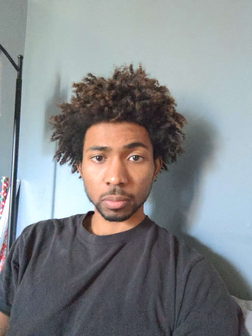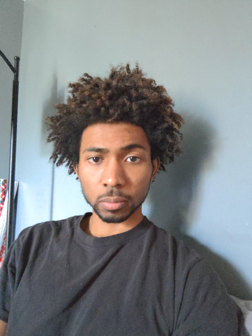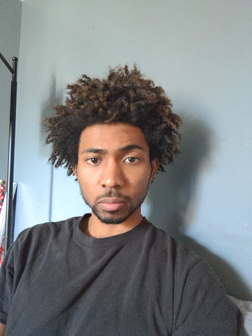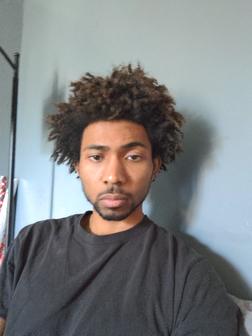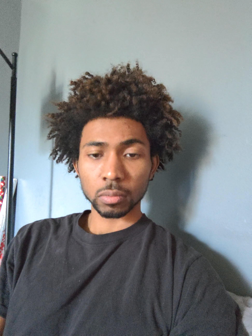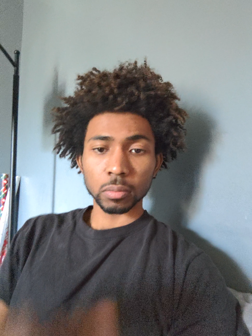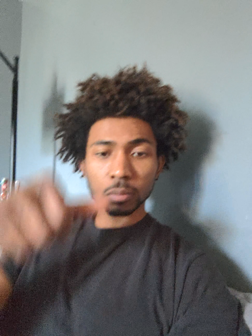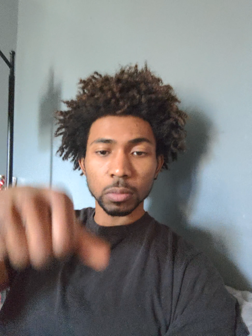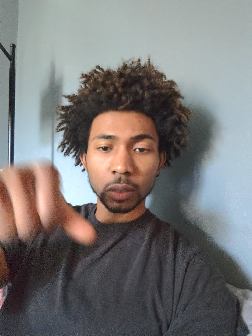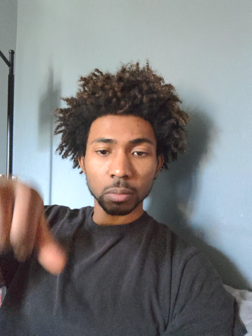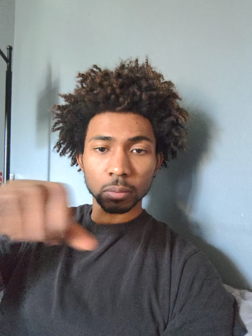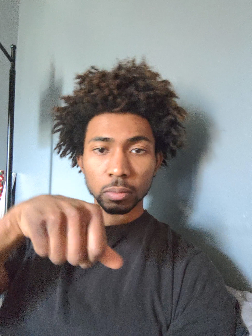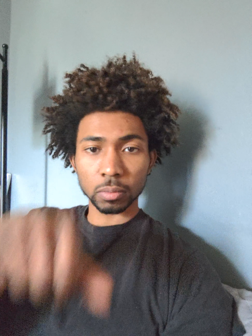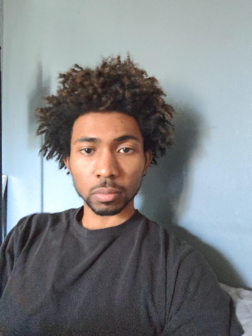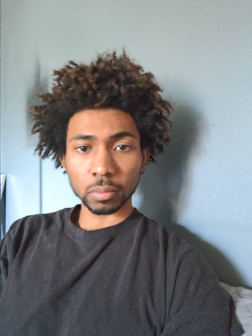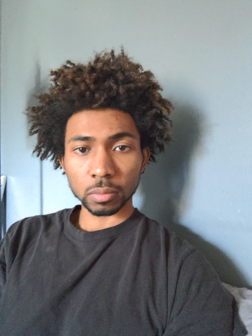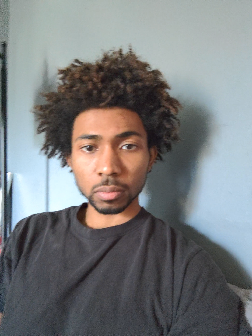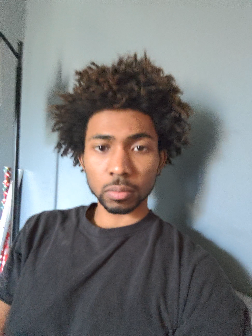puzzle